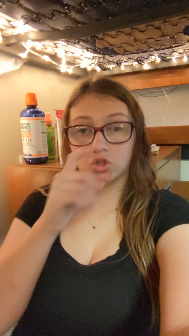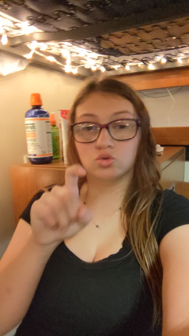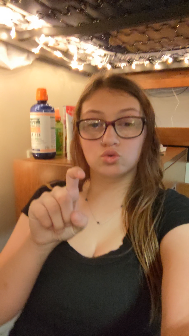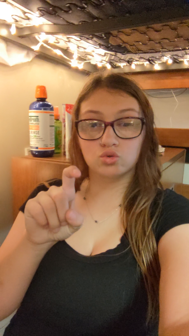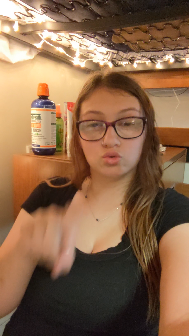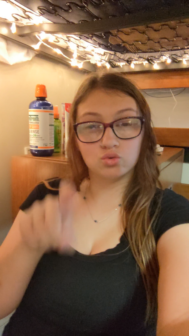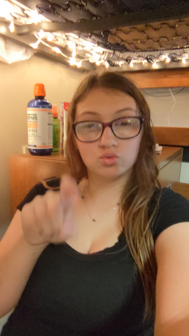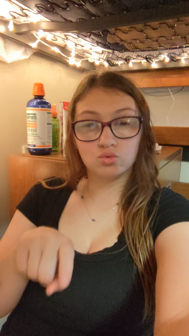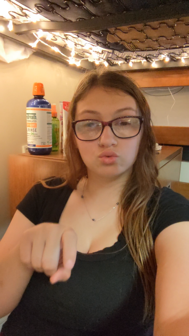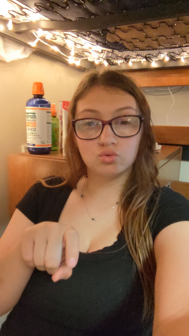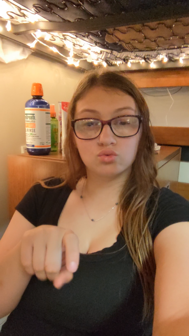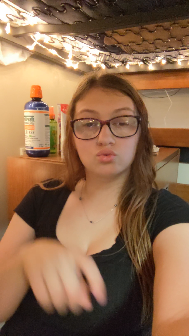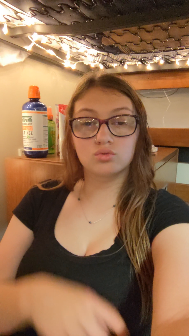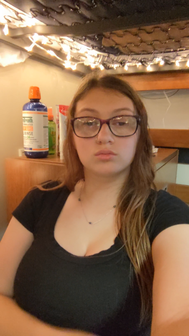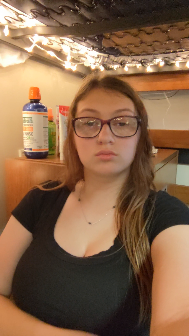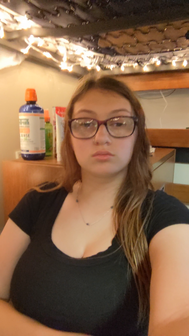should